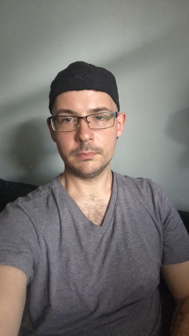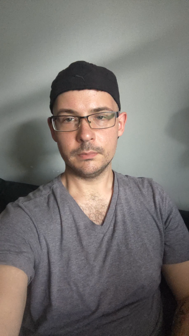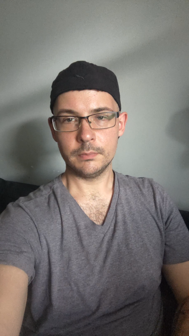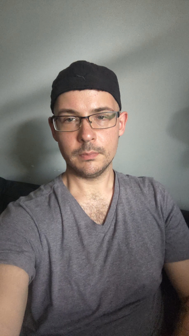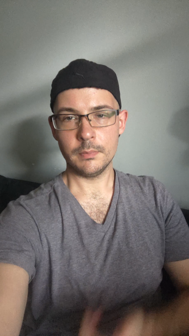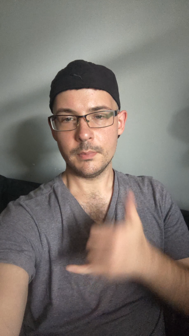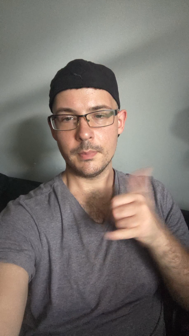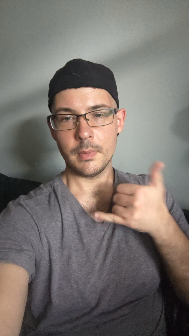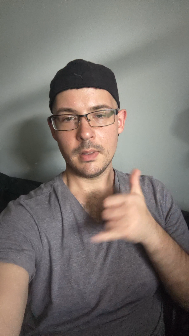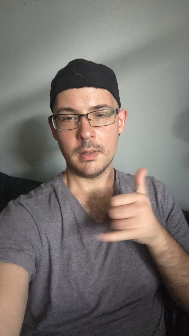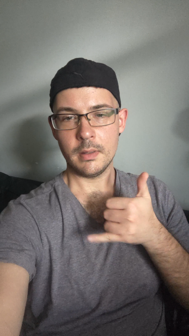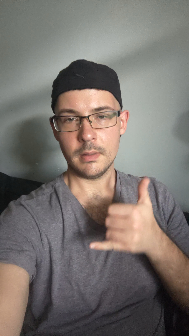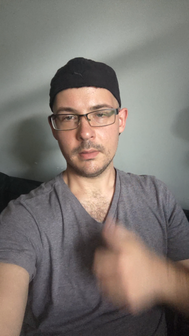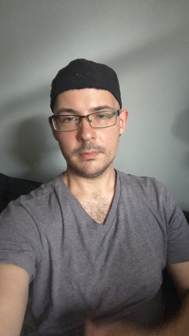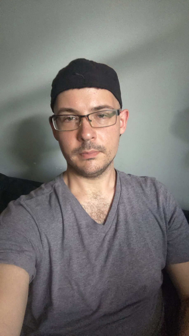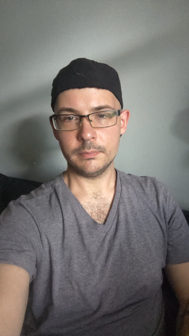play